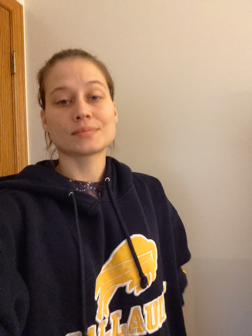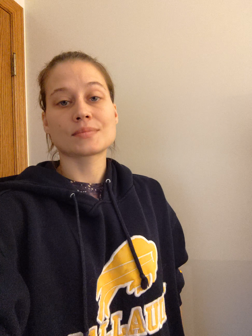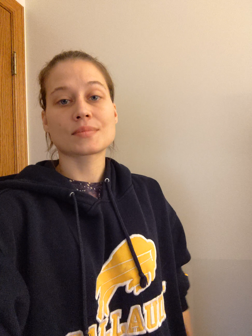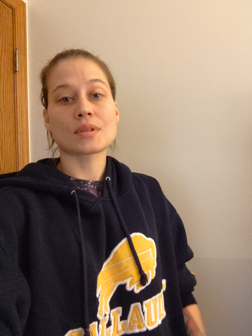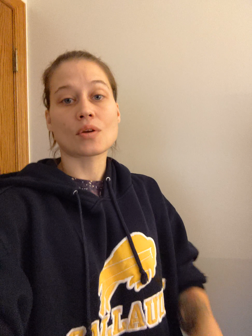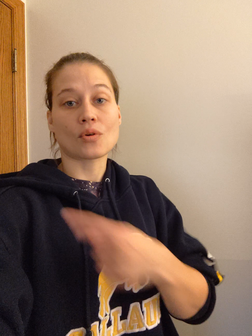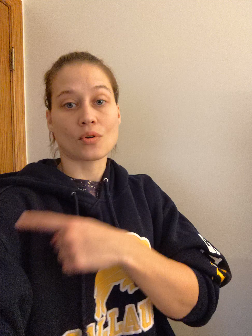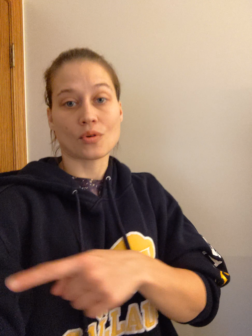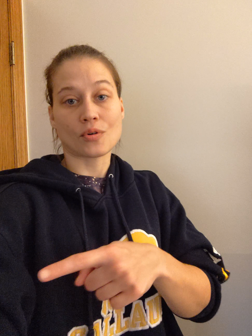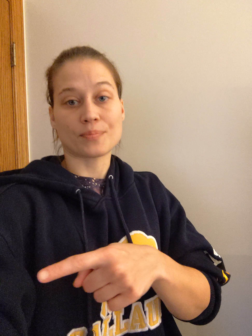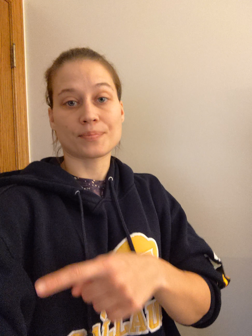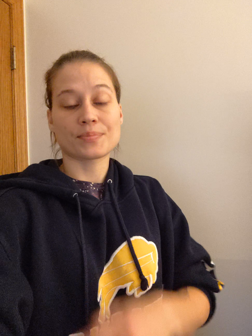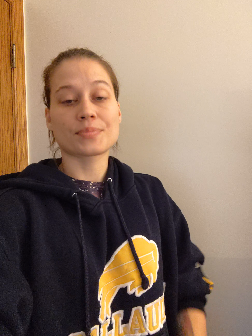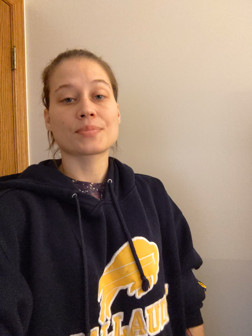arm